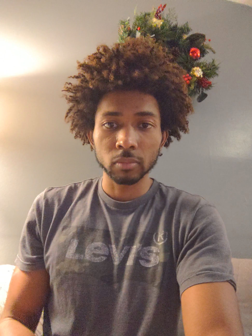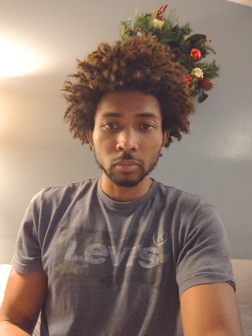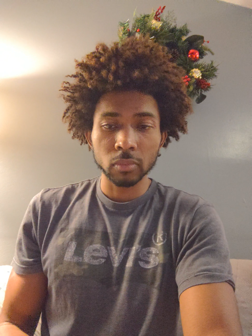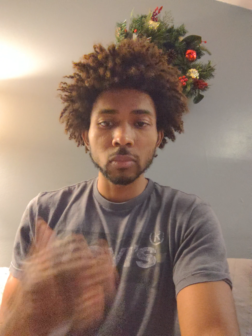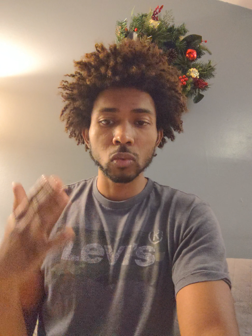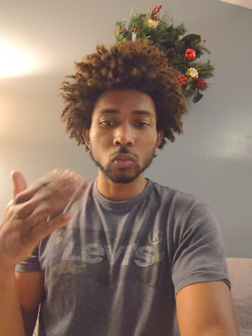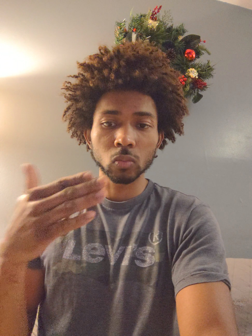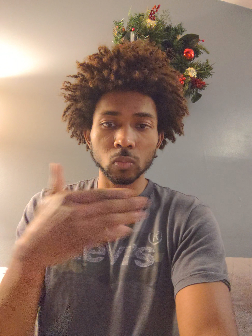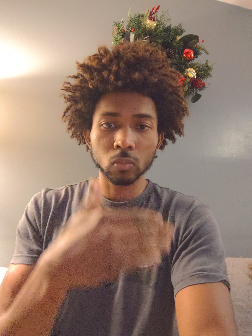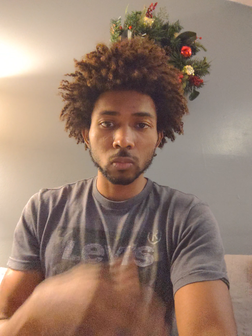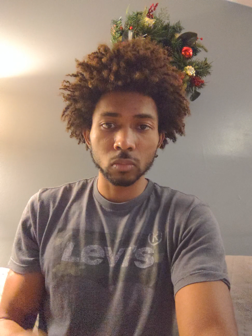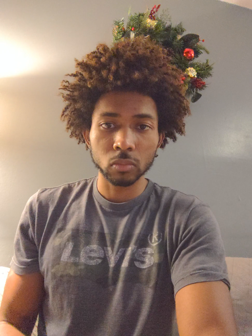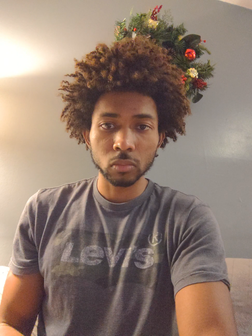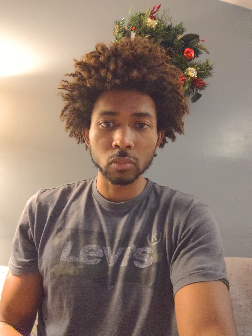fish